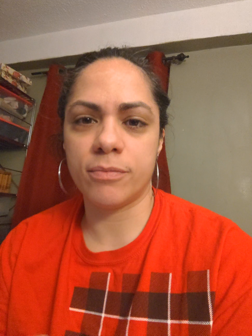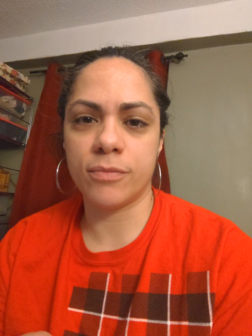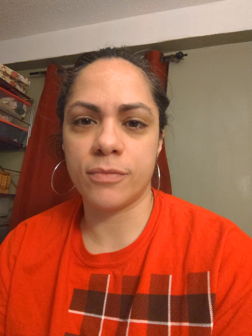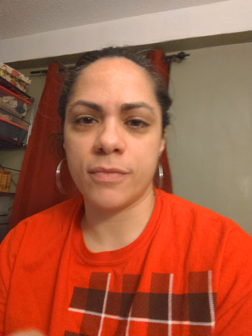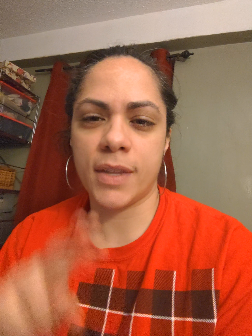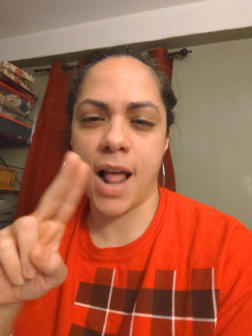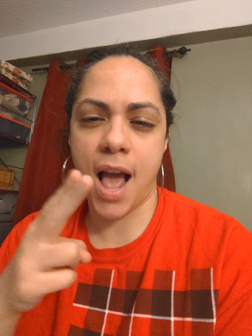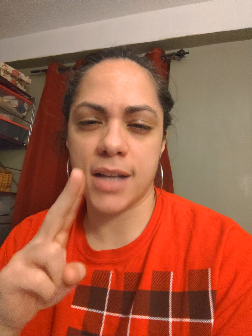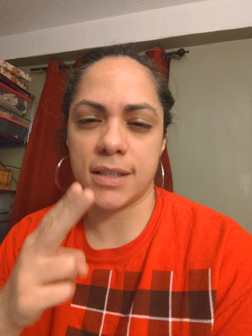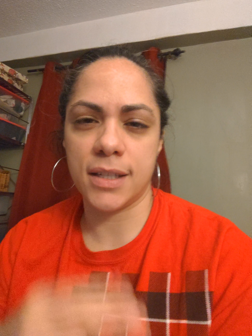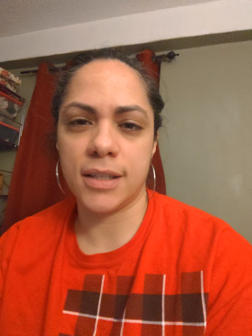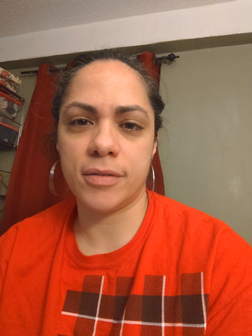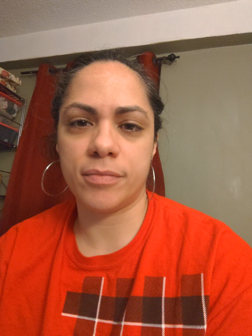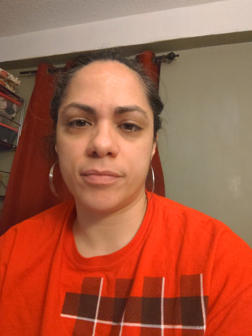closet